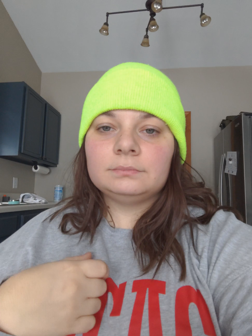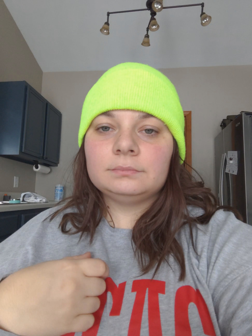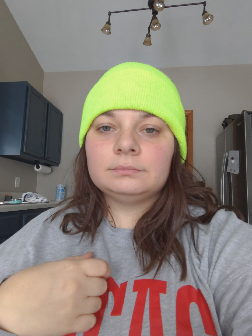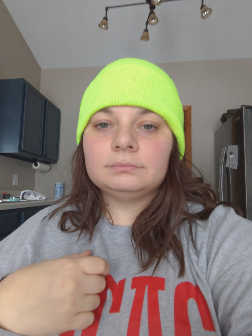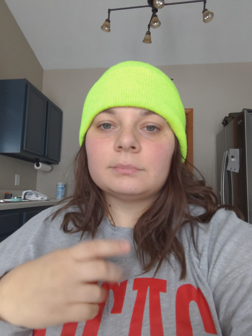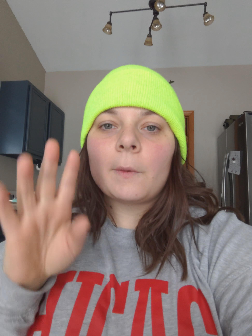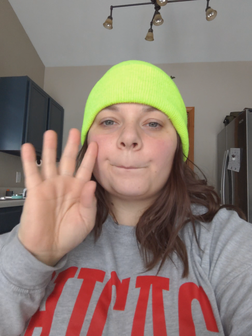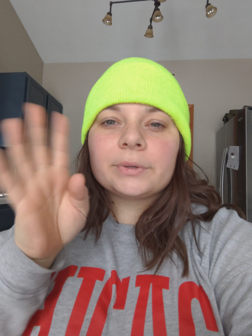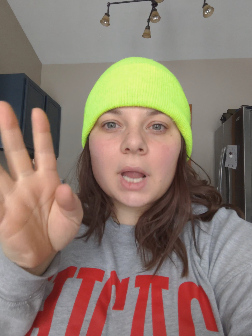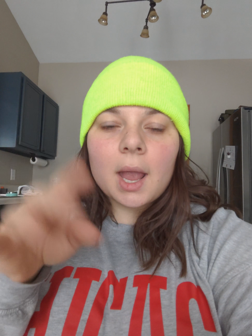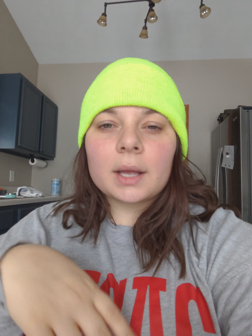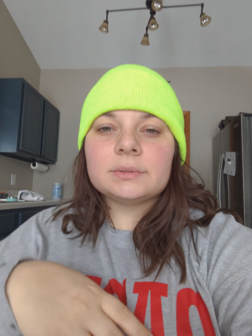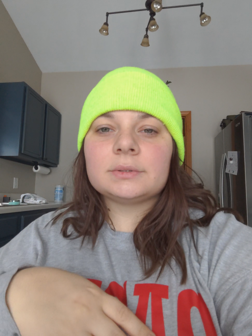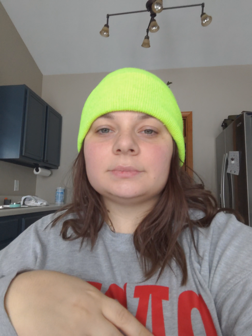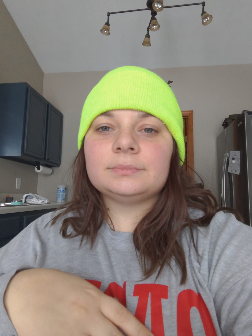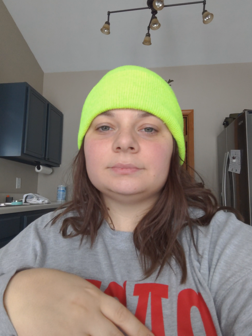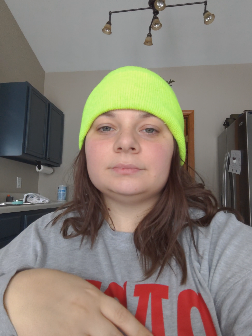pretend